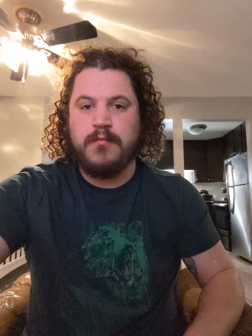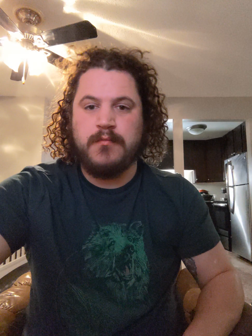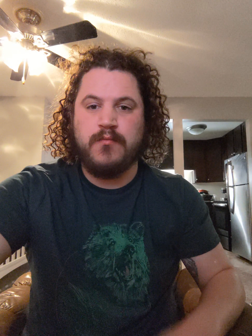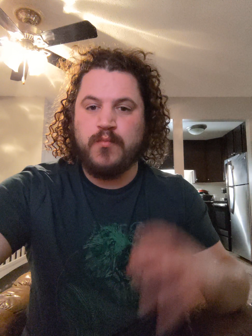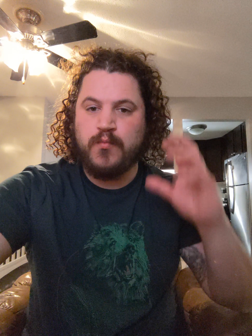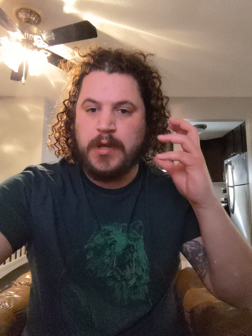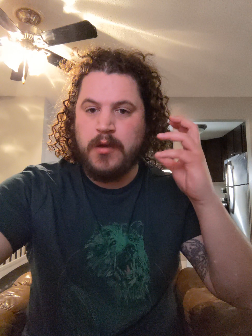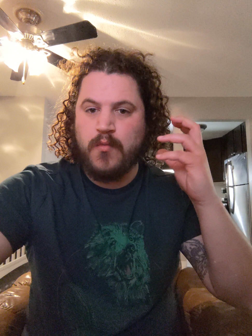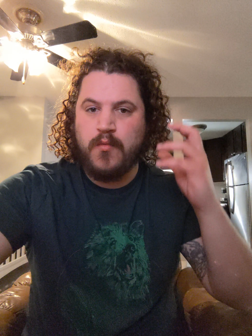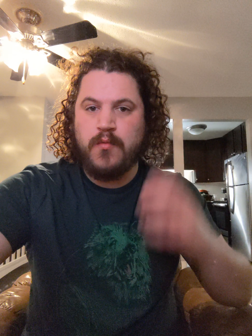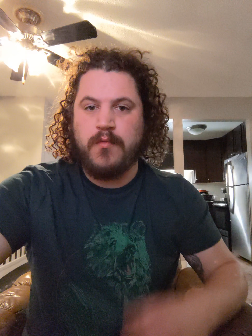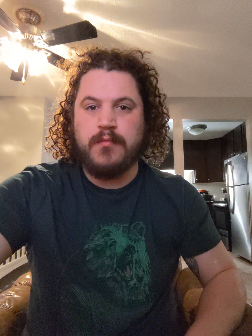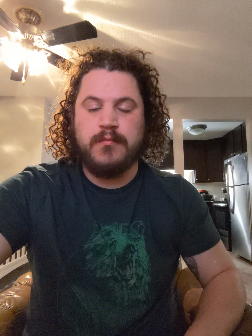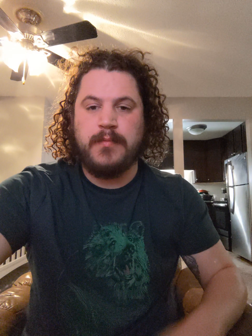radio